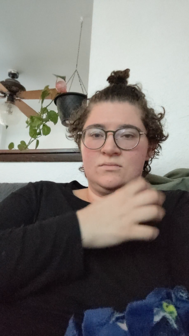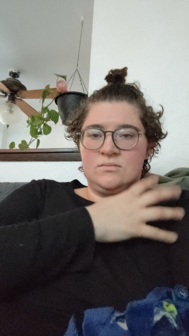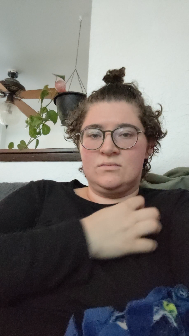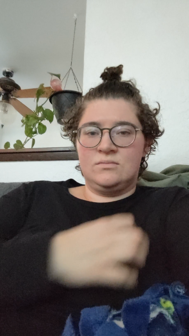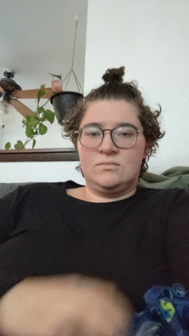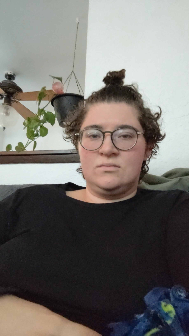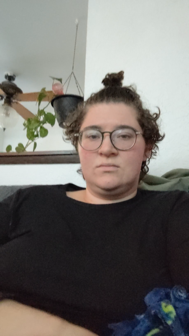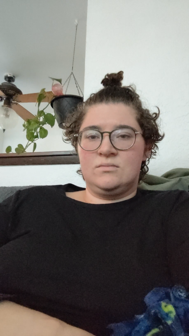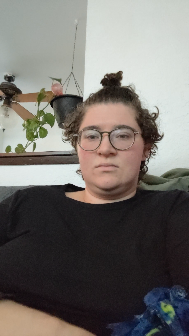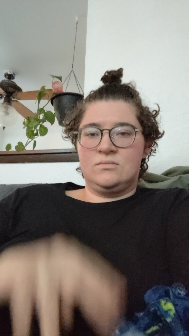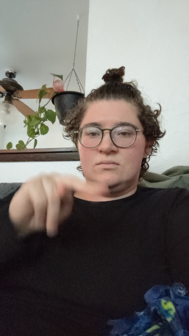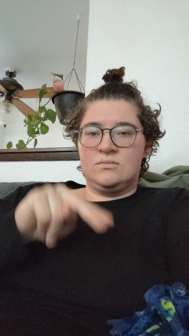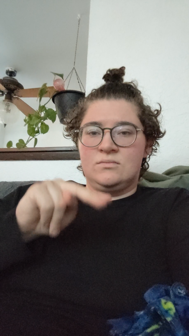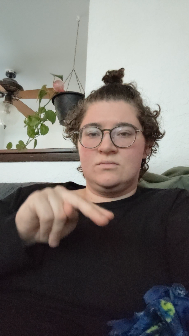nurse